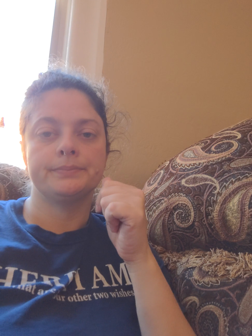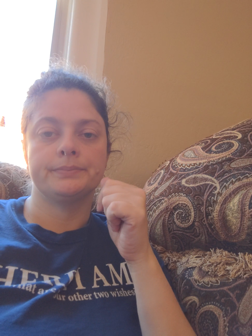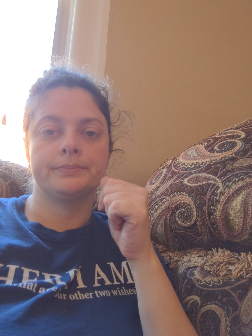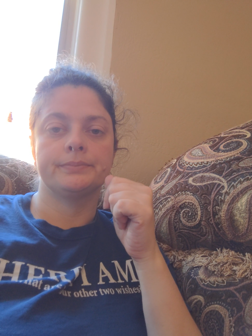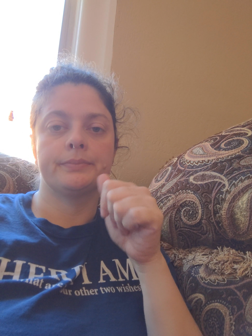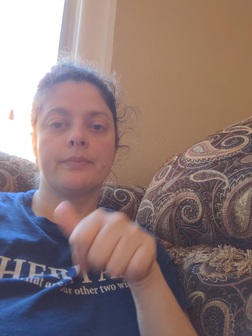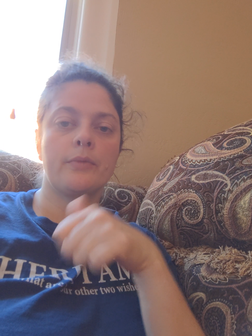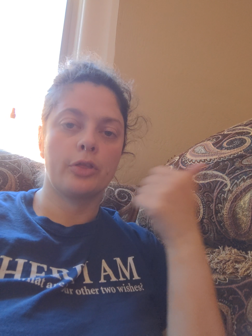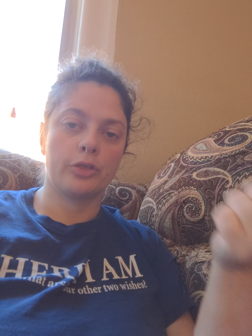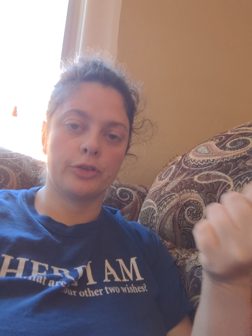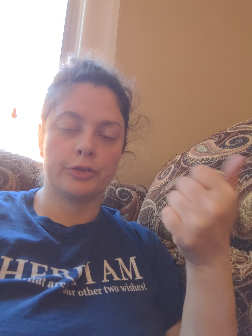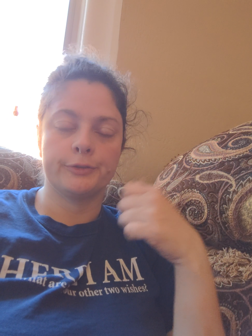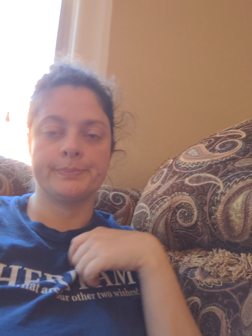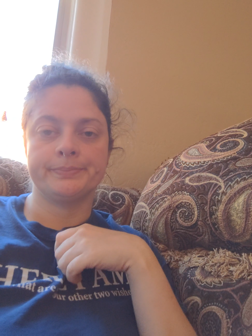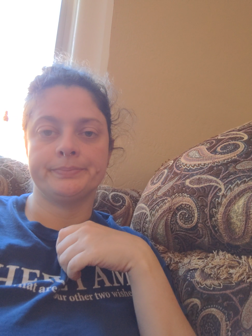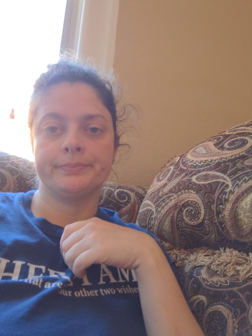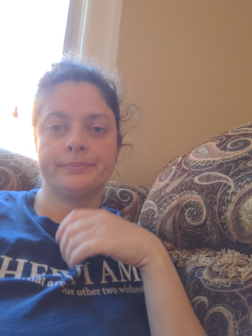another